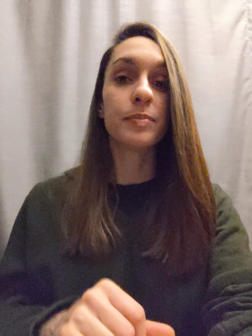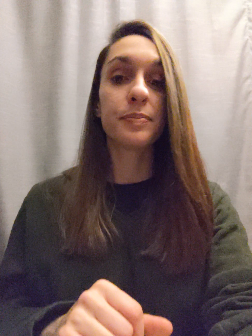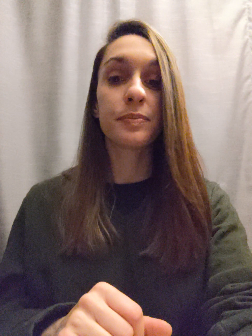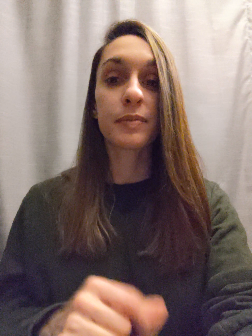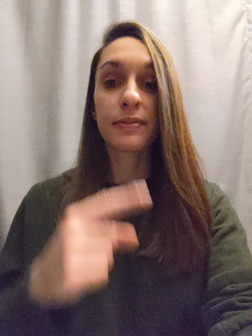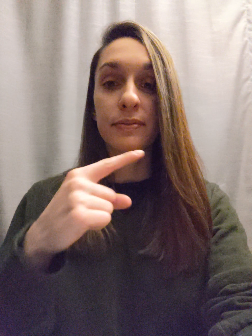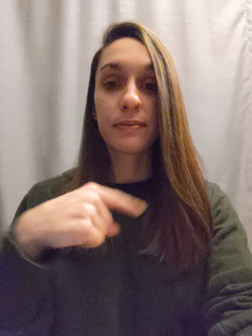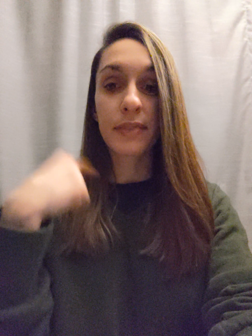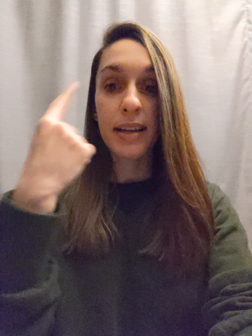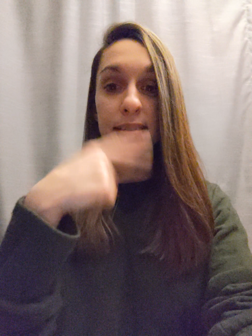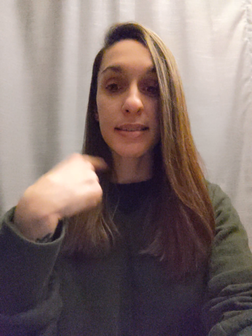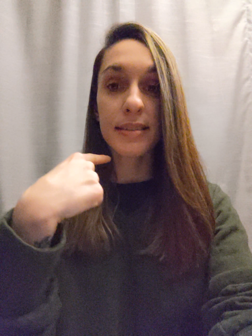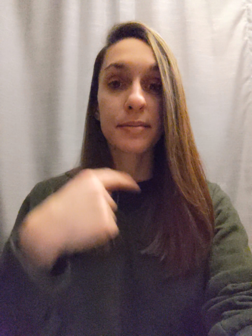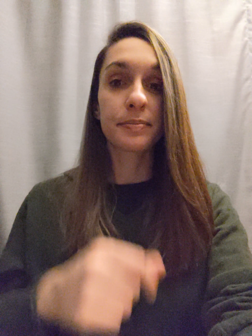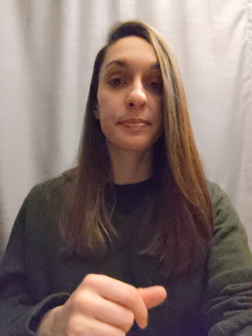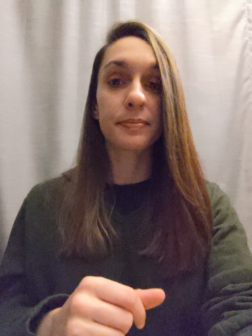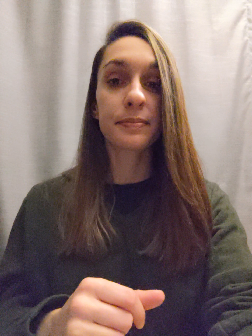face